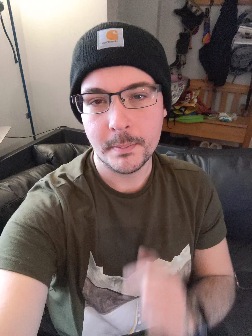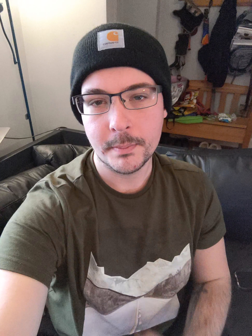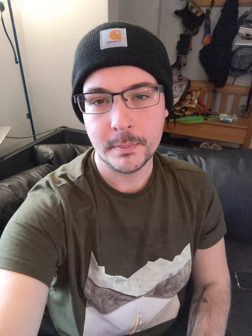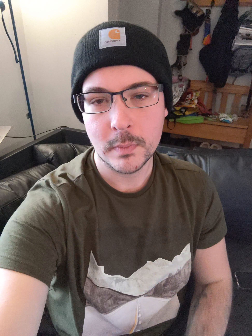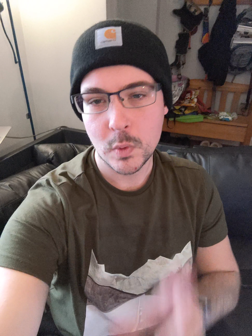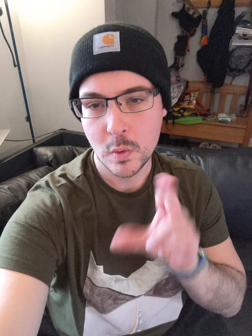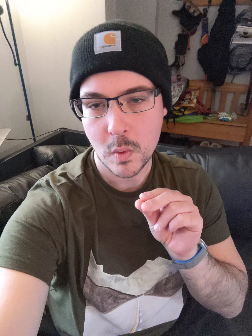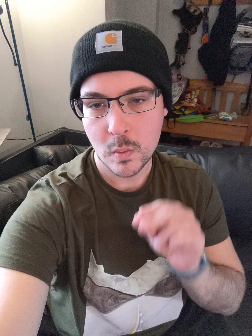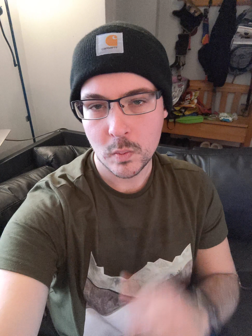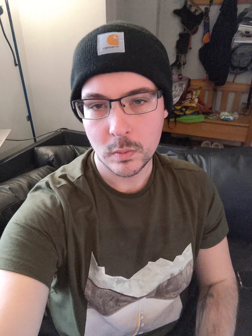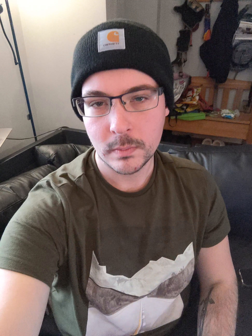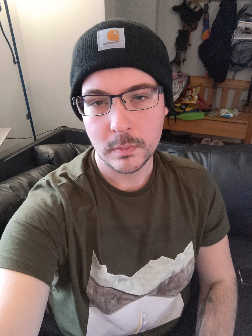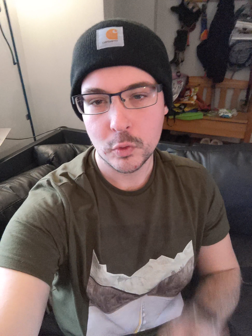no